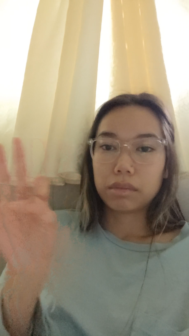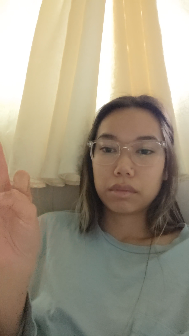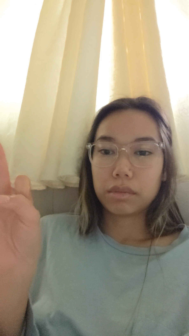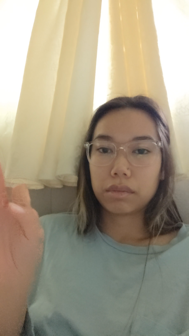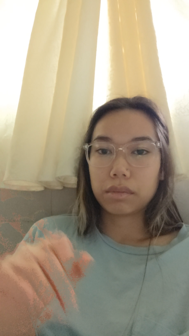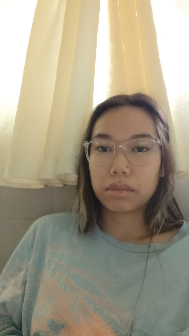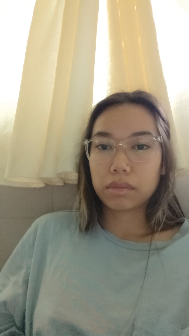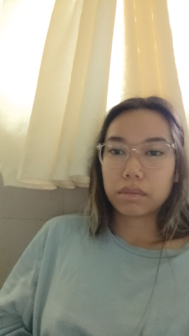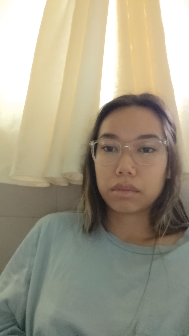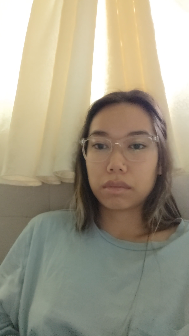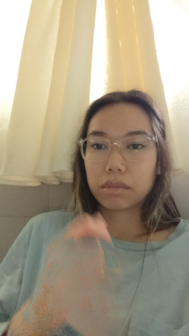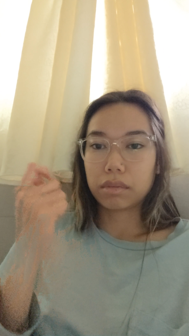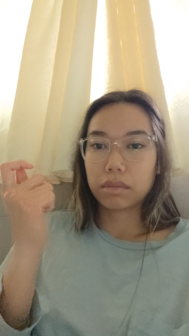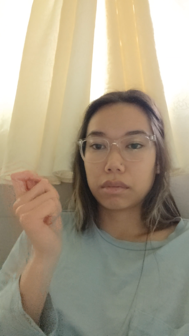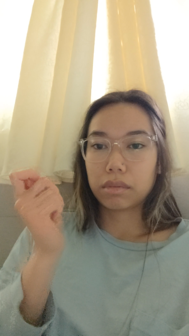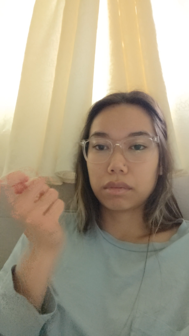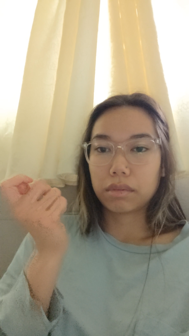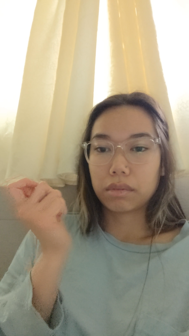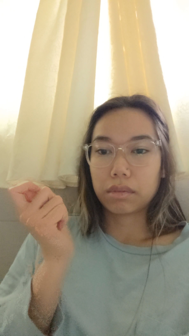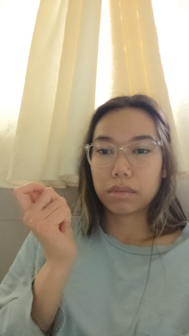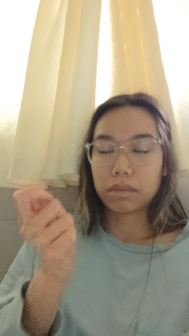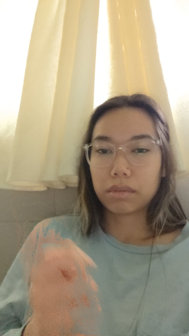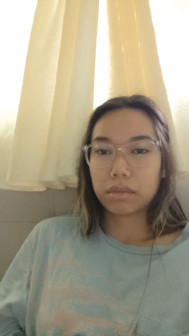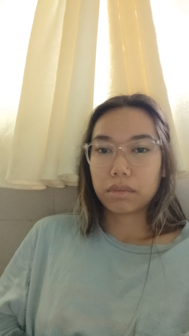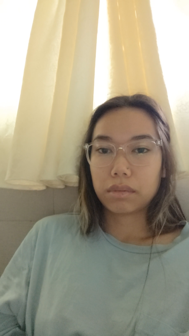bat